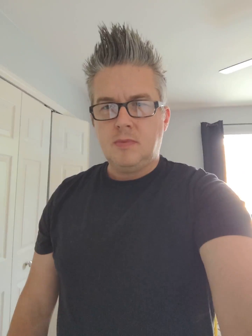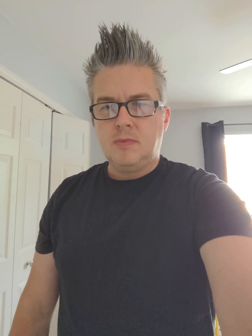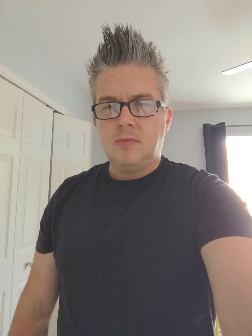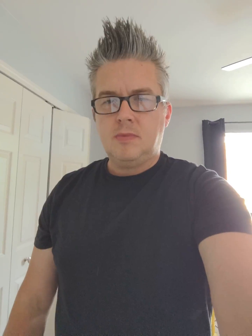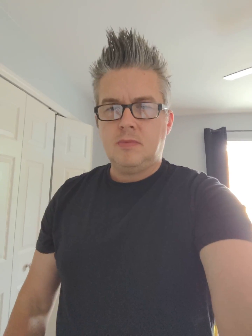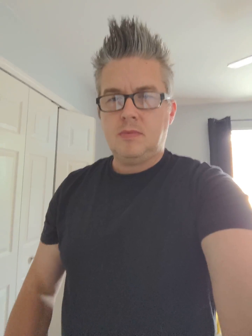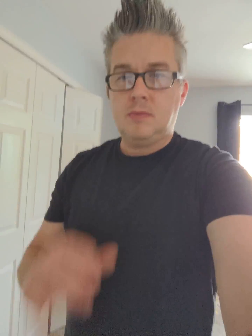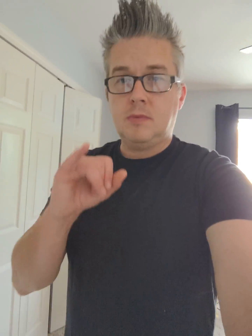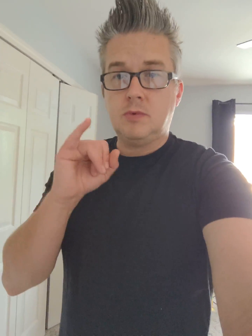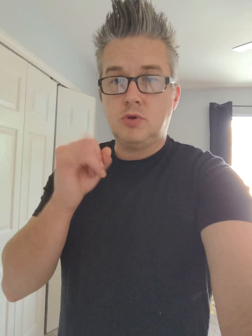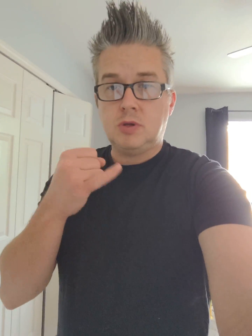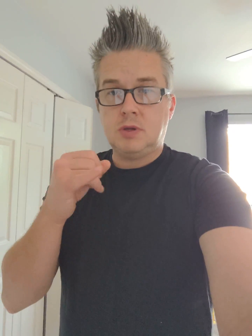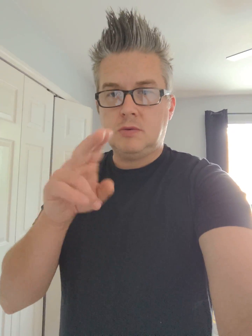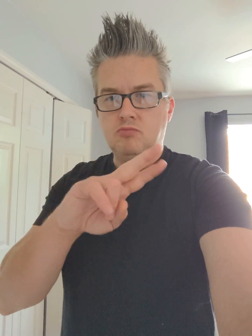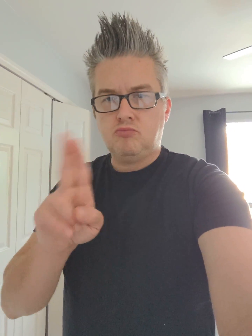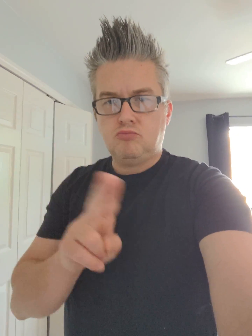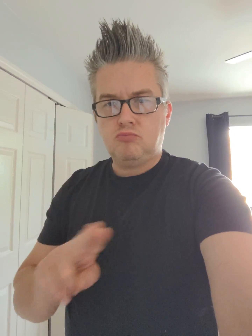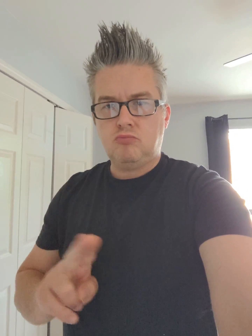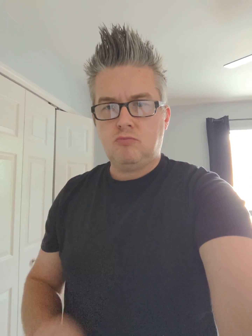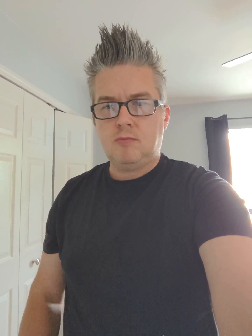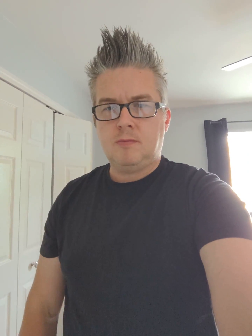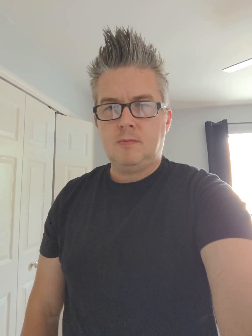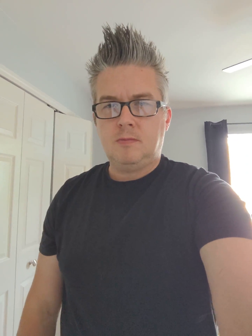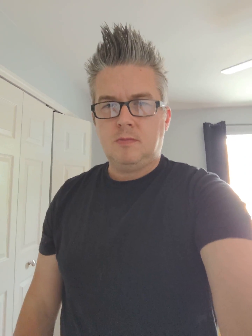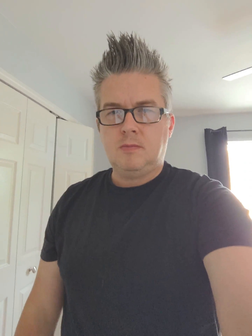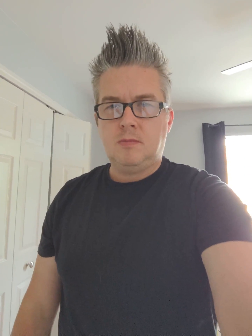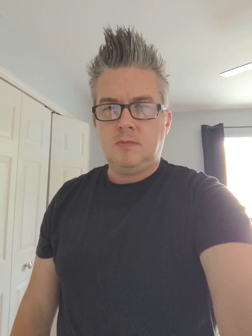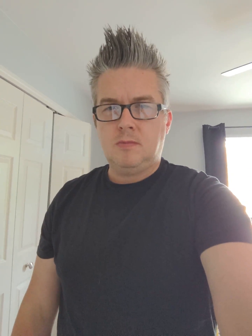jelly